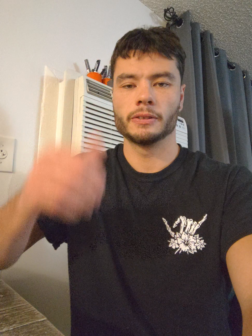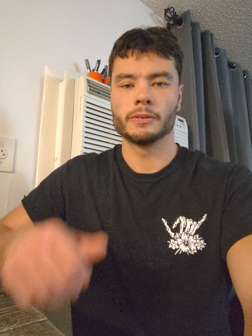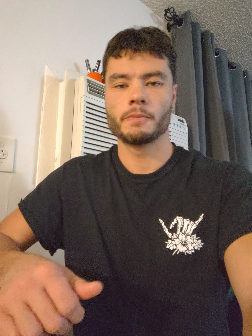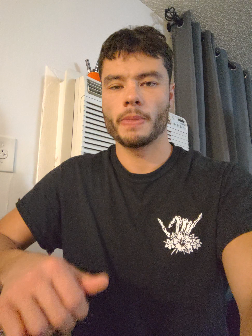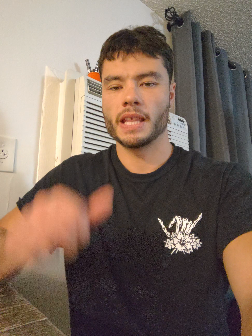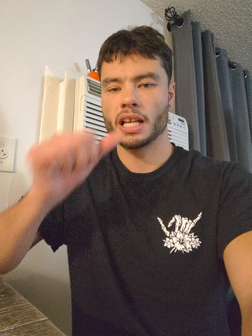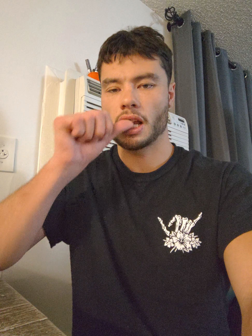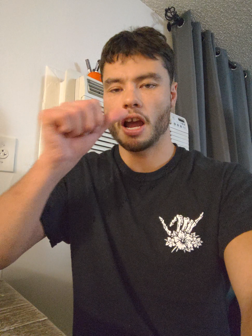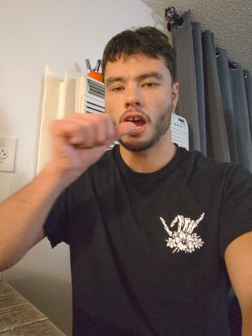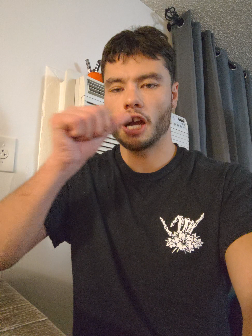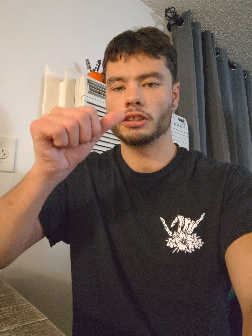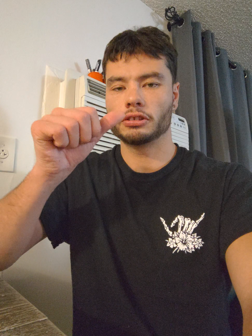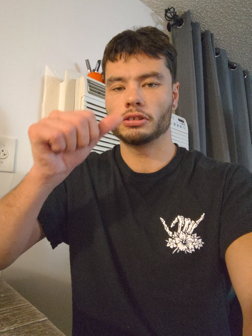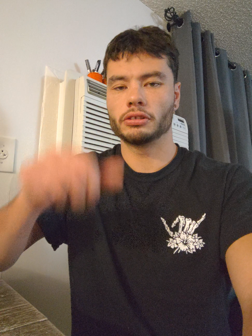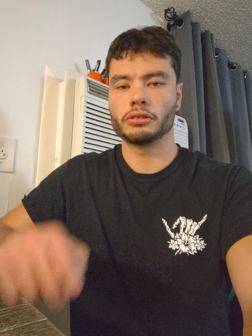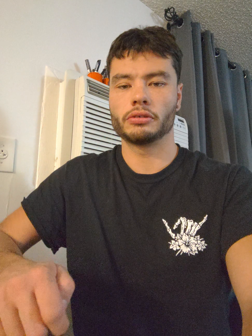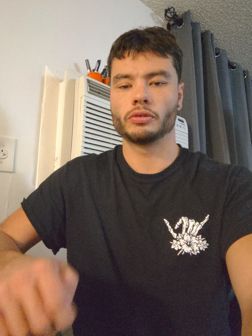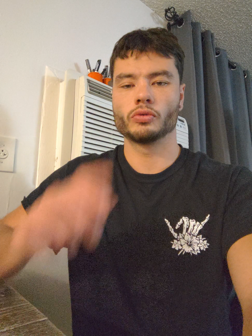nuts